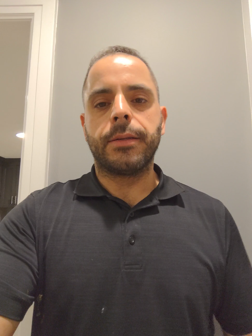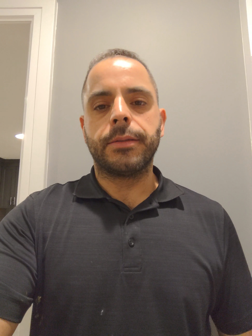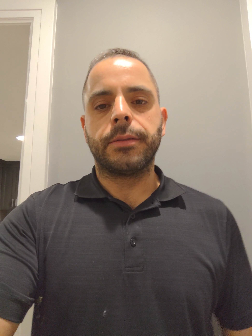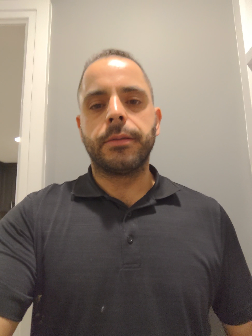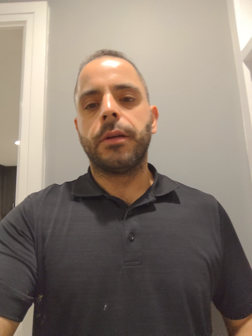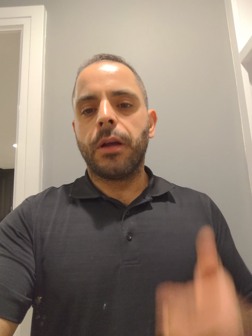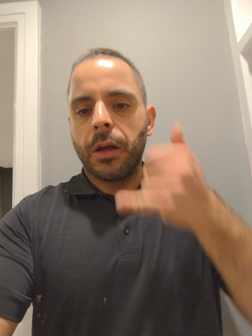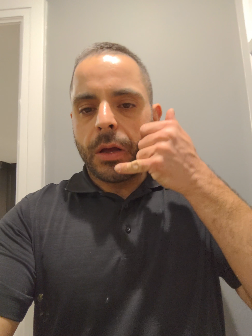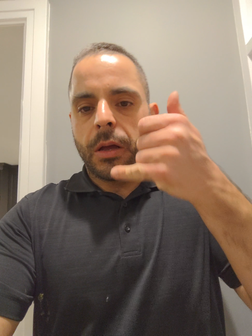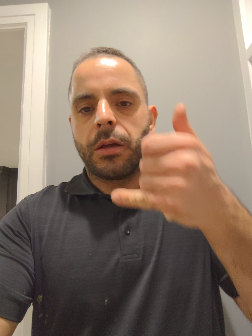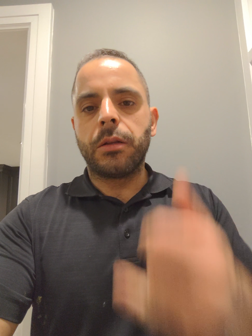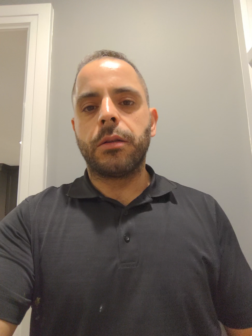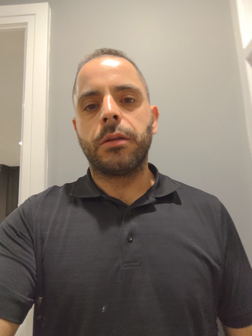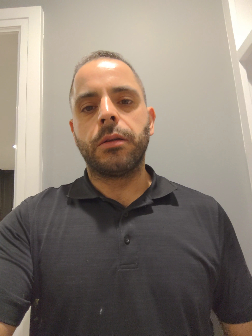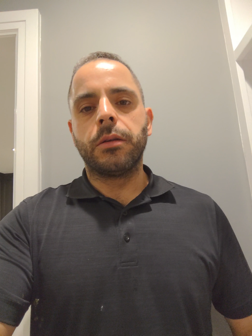call on the phone